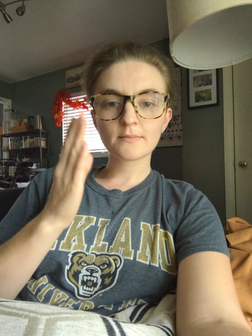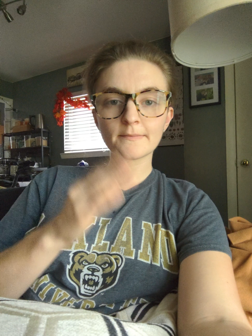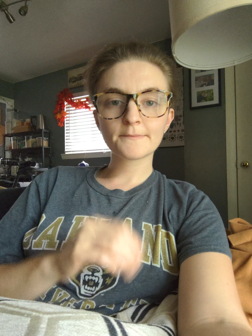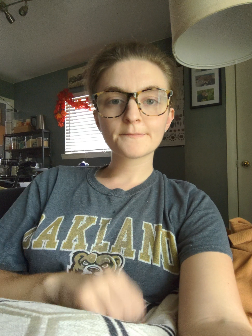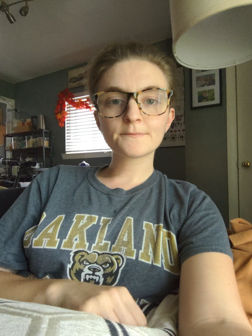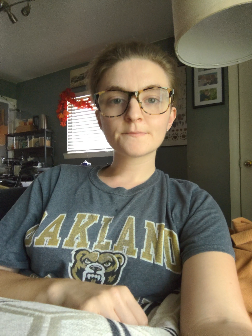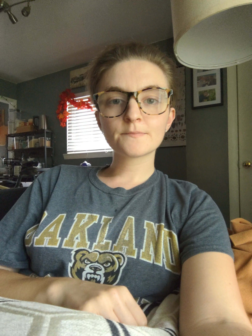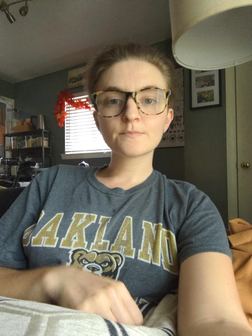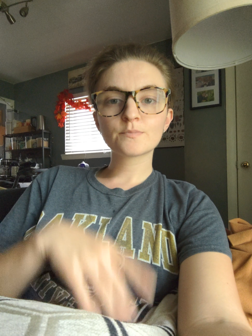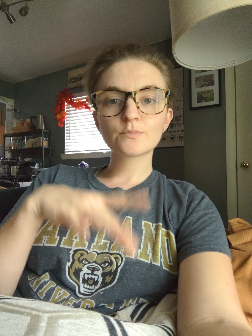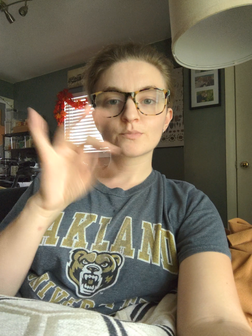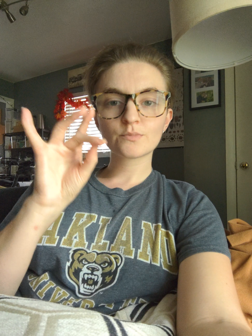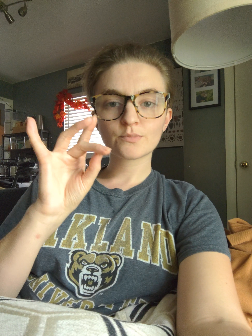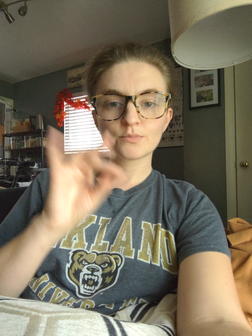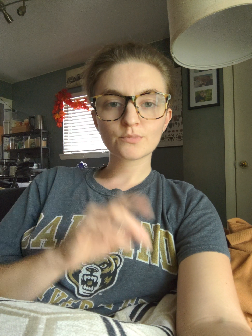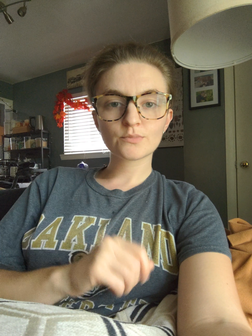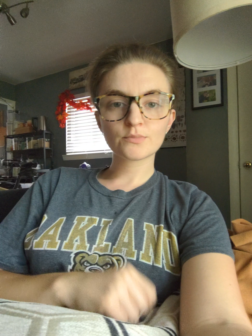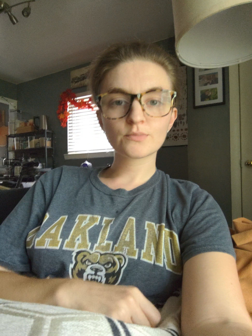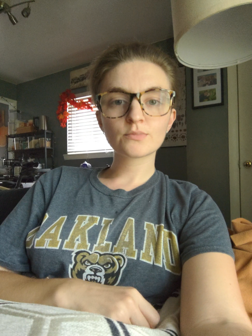pick